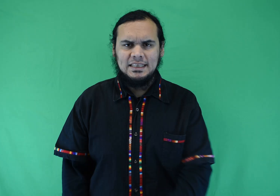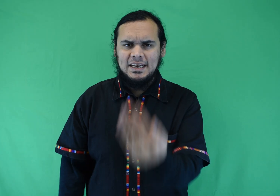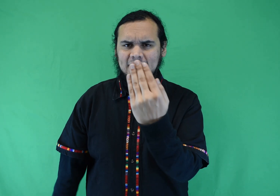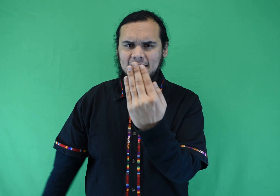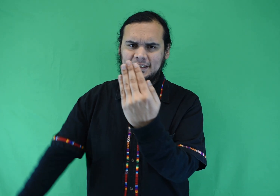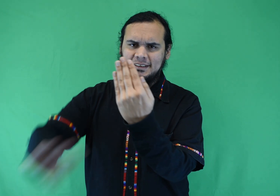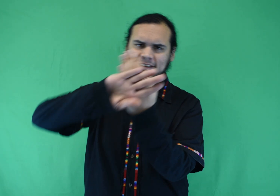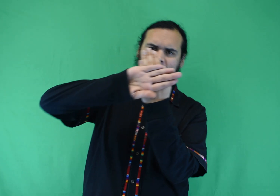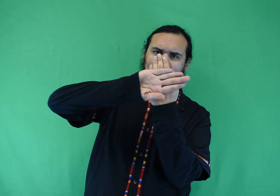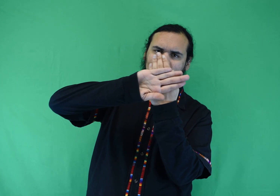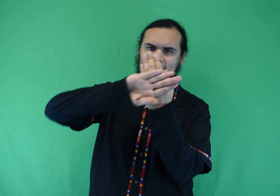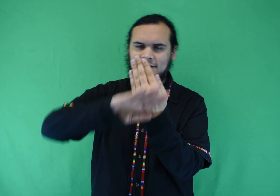dañar